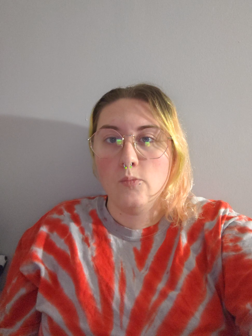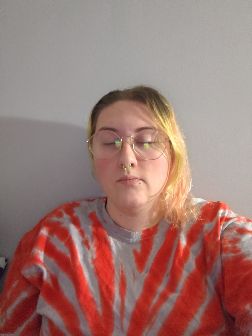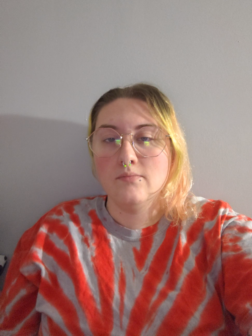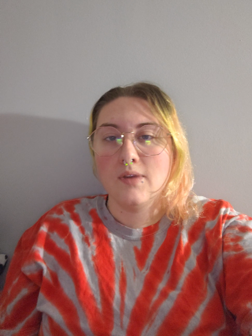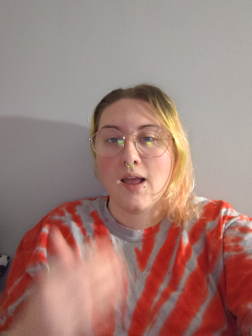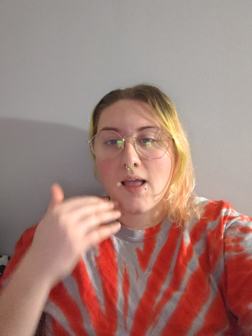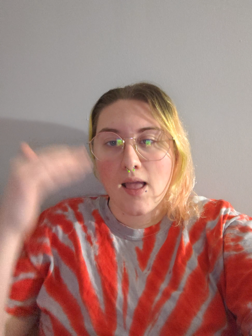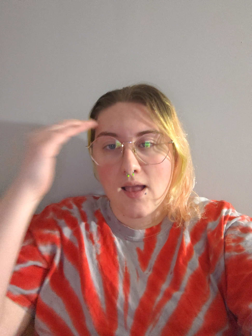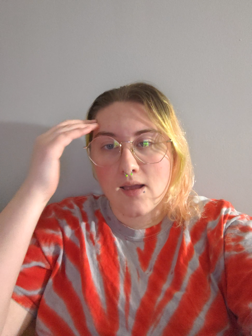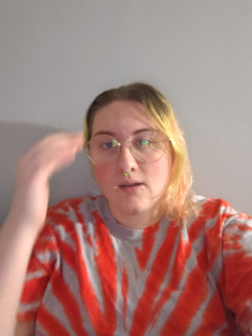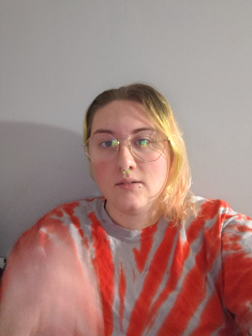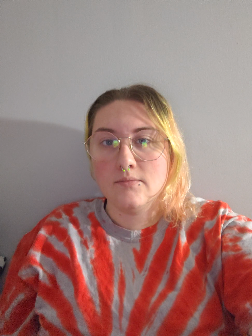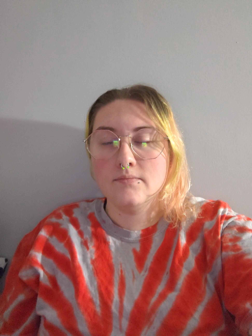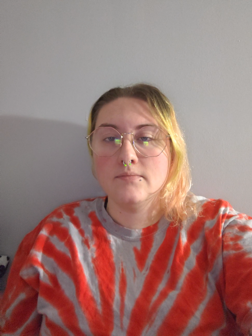head